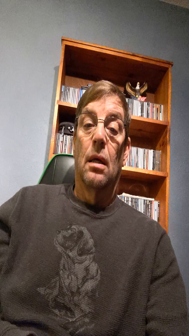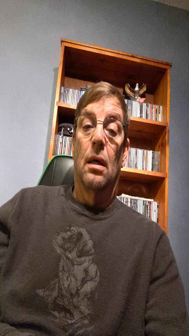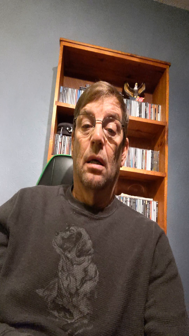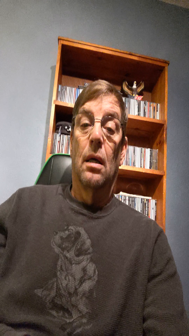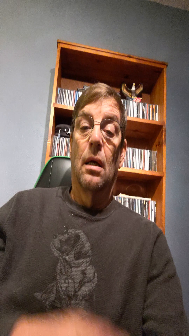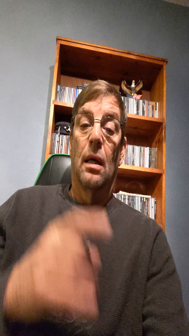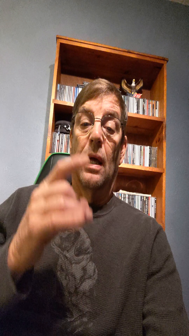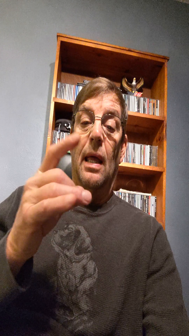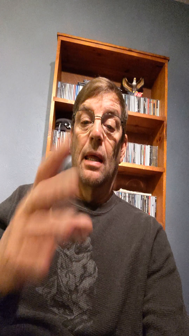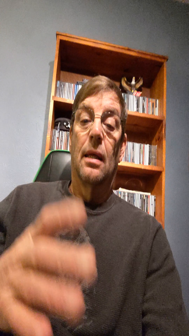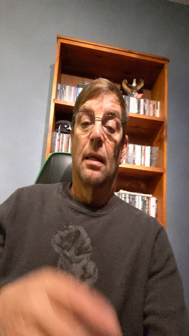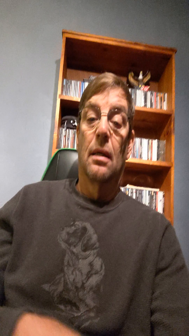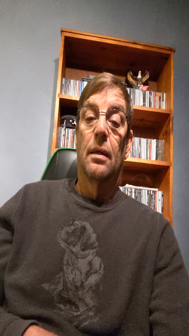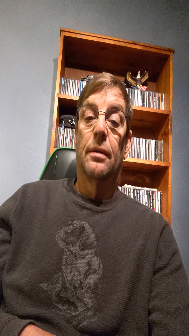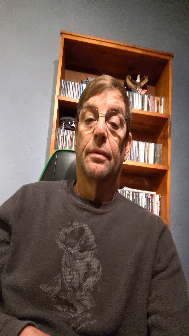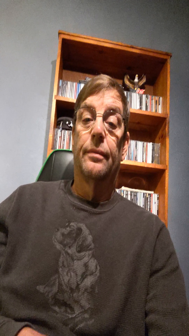hate